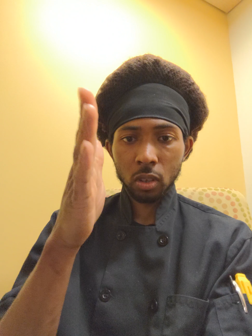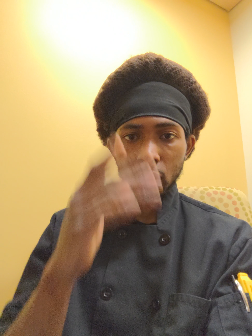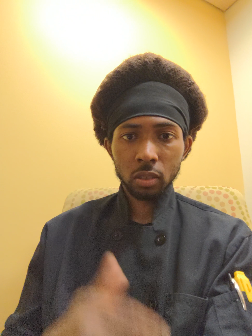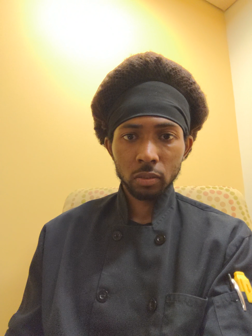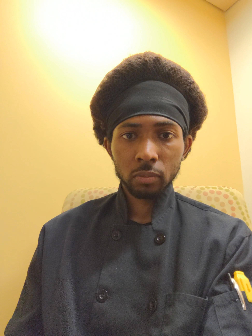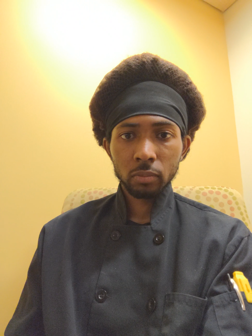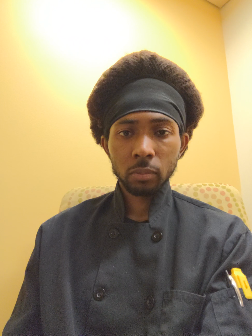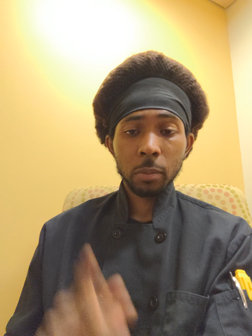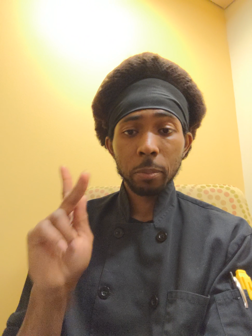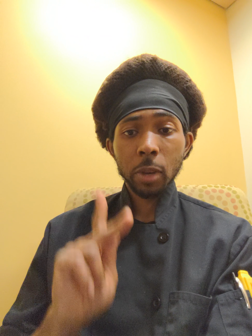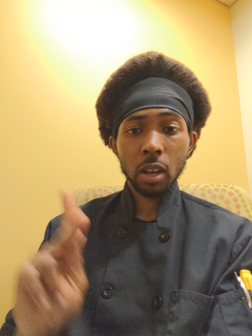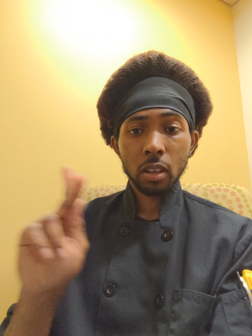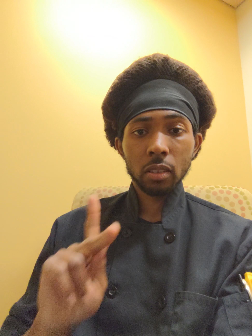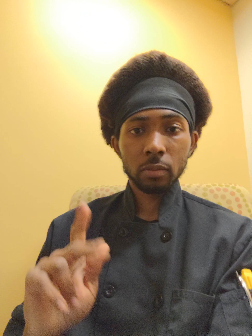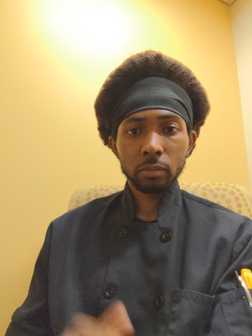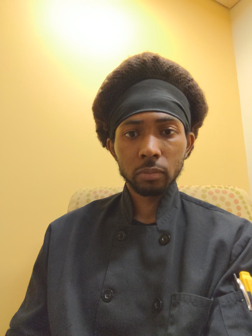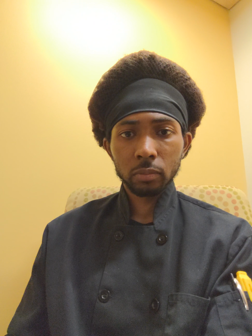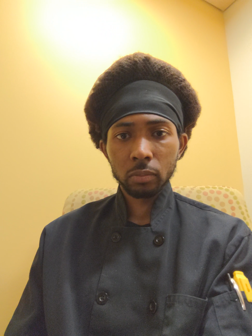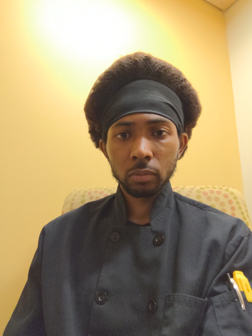people